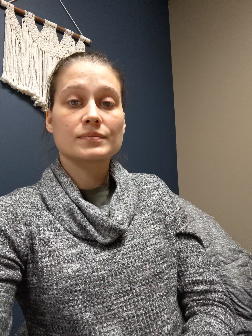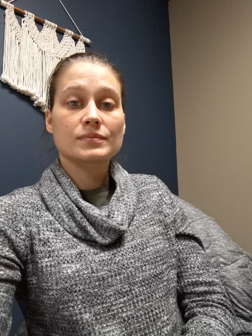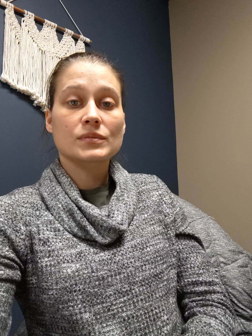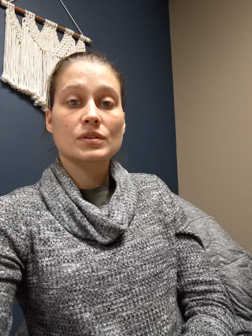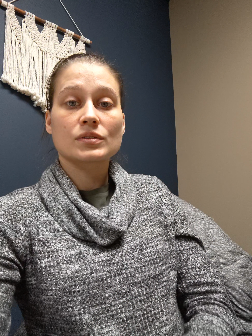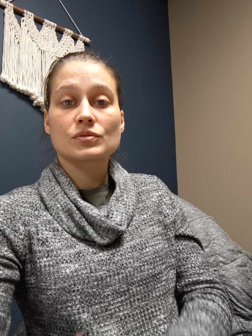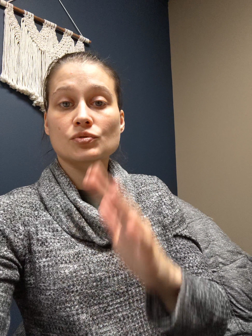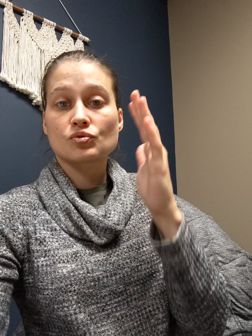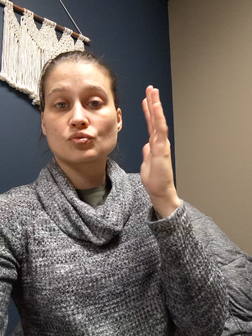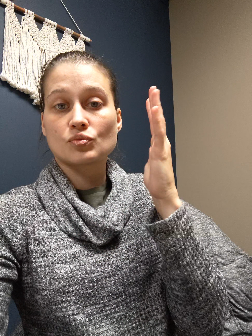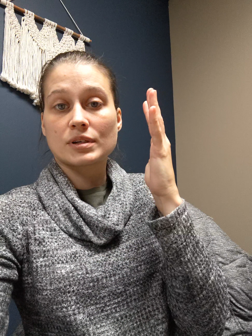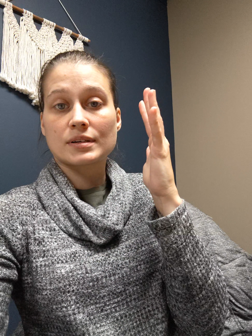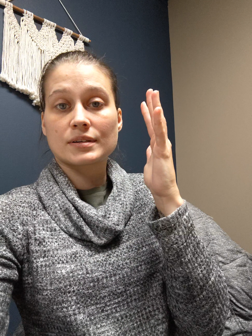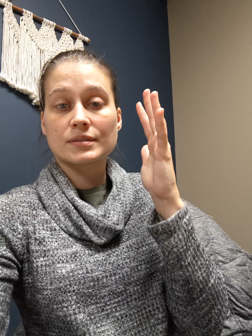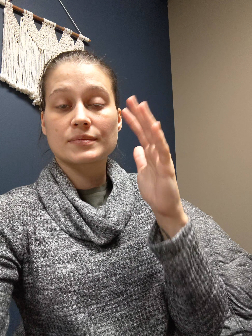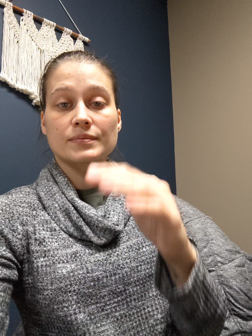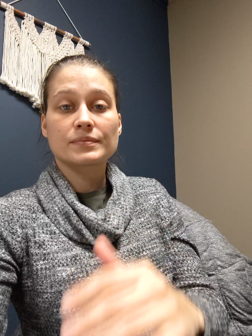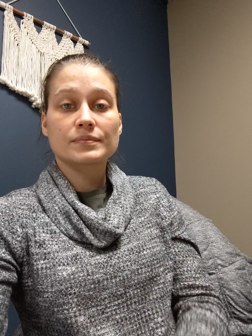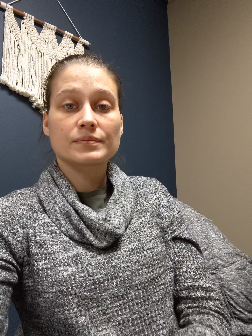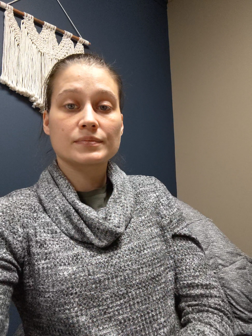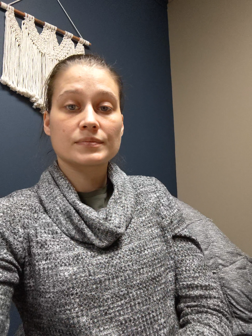tree